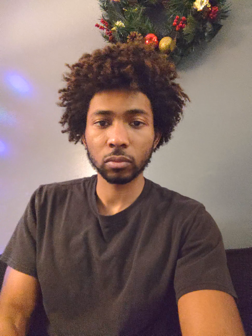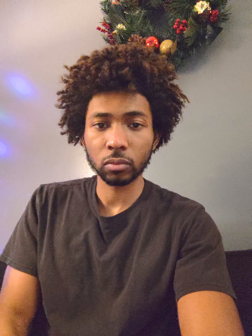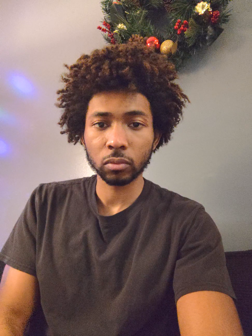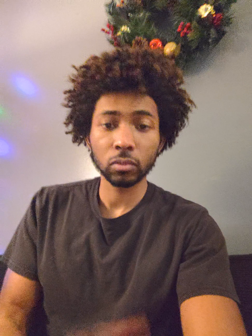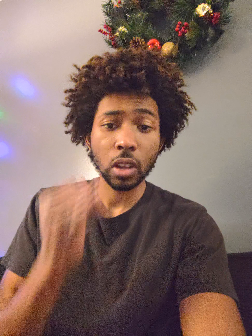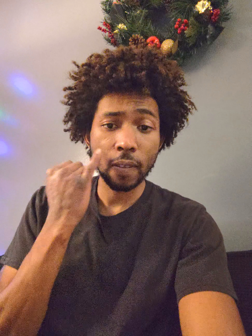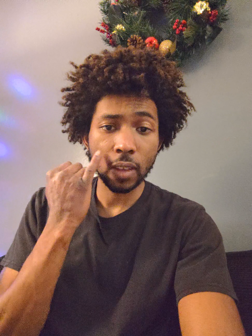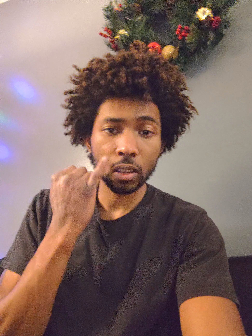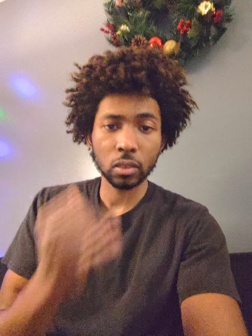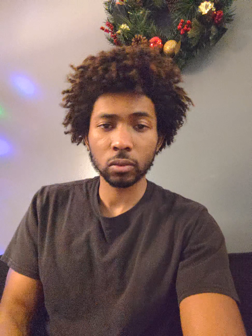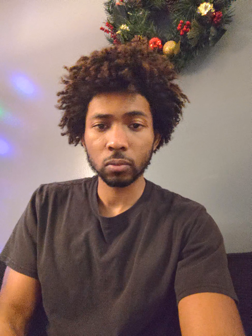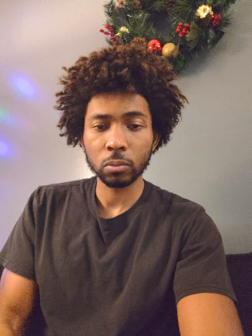if